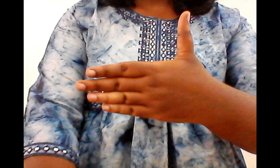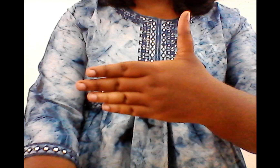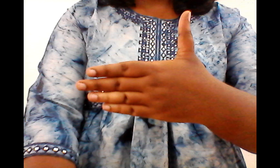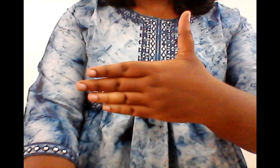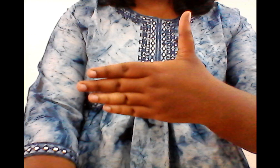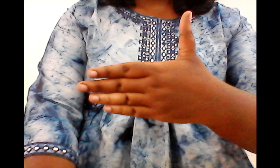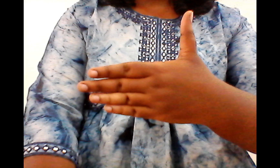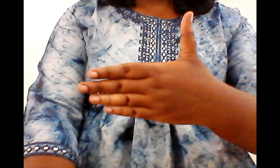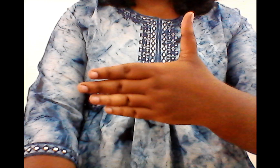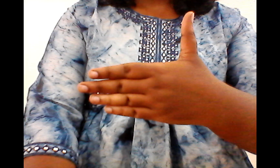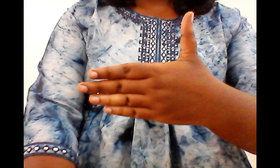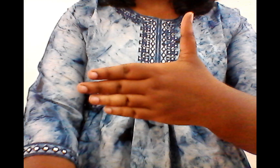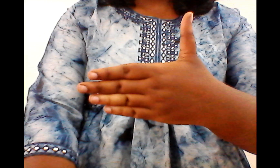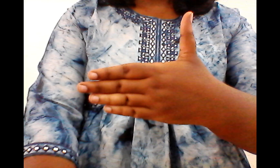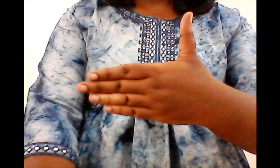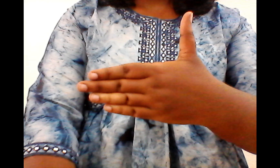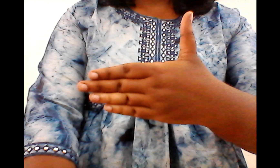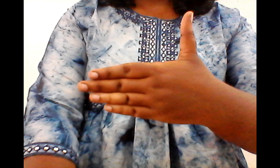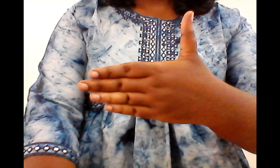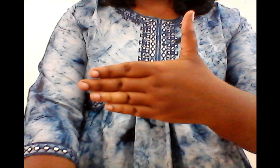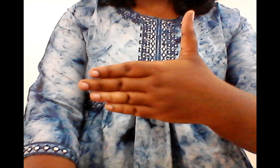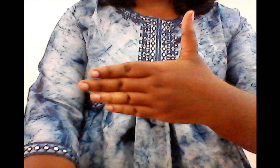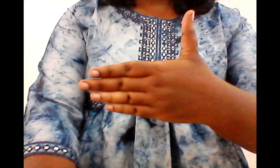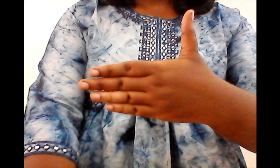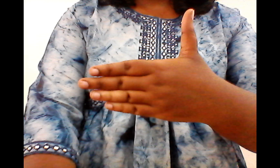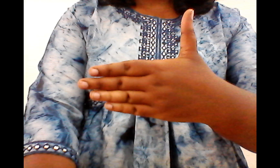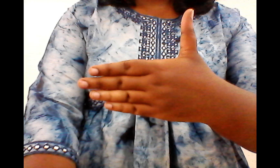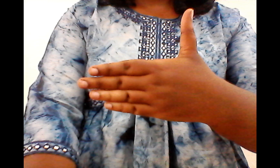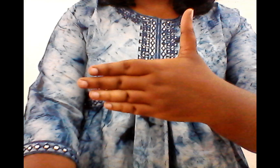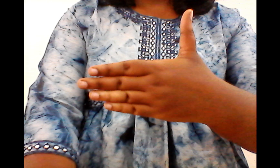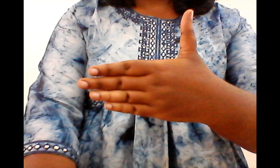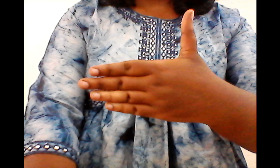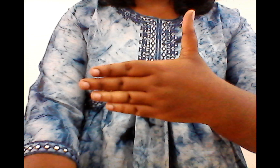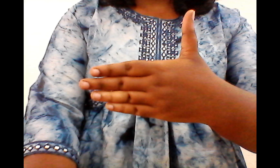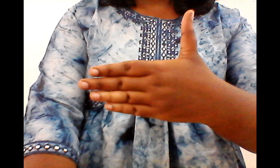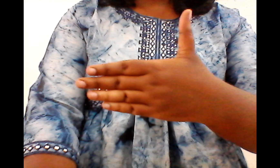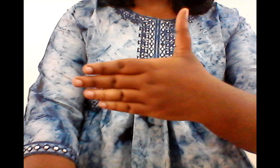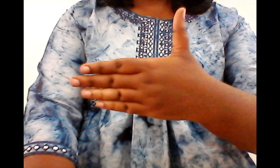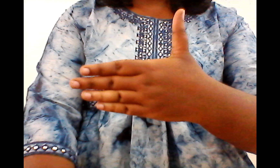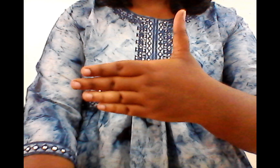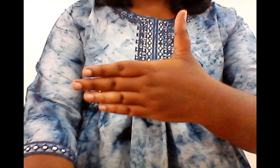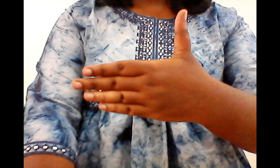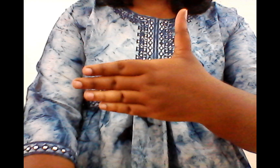ആ